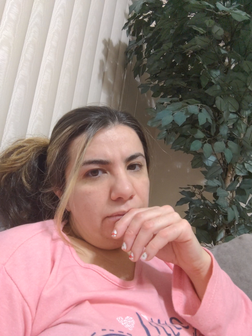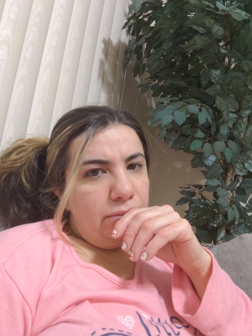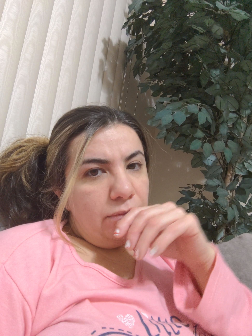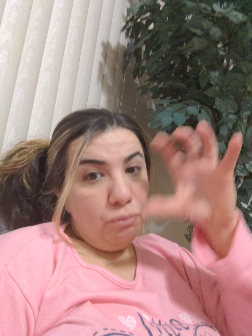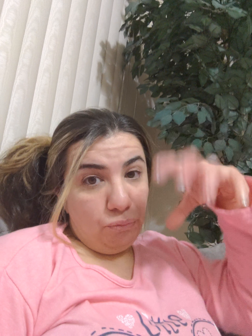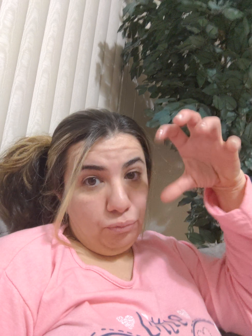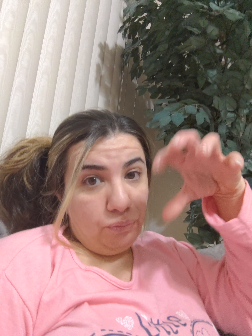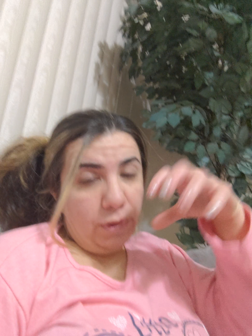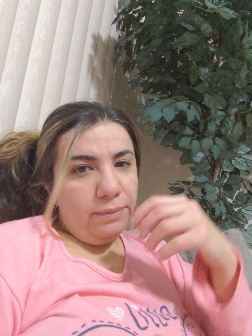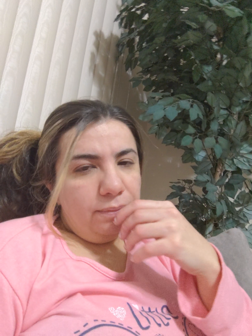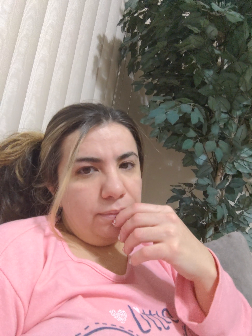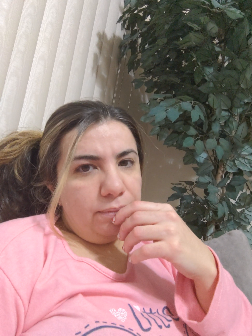rain